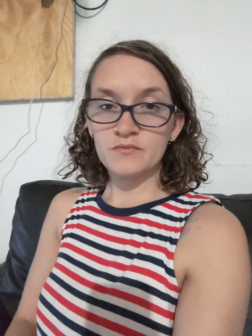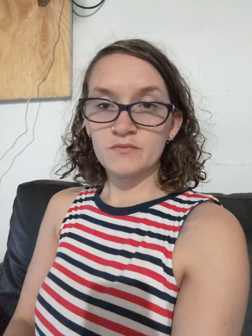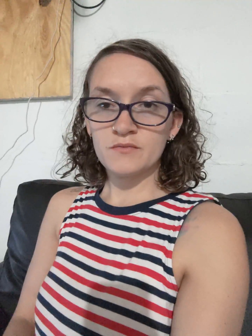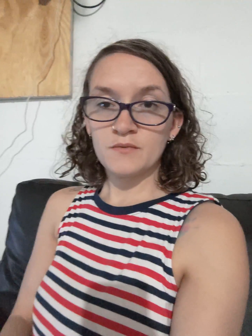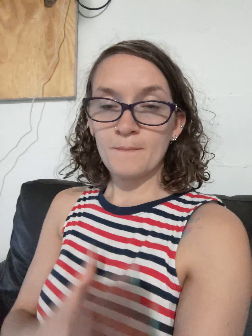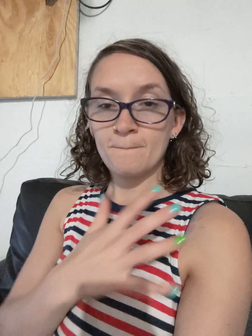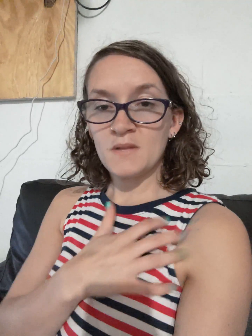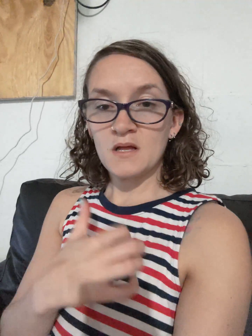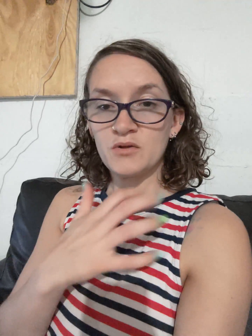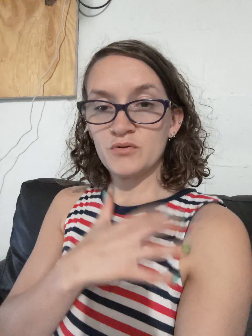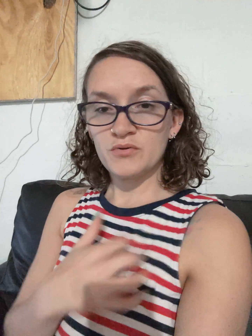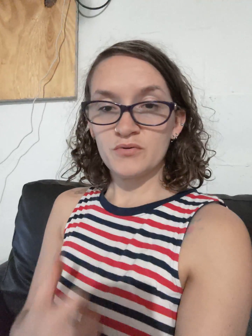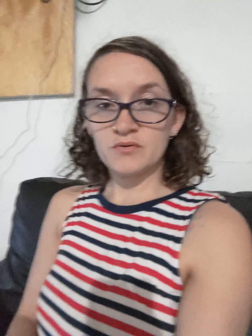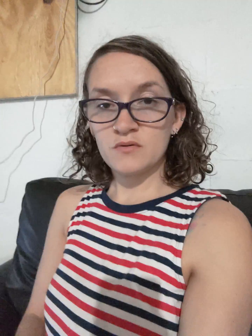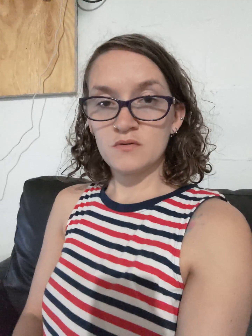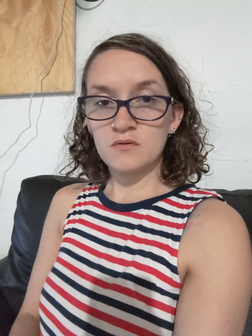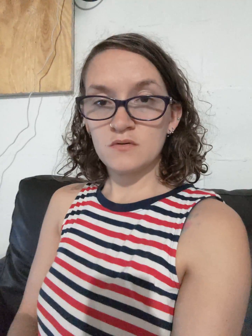bear